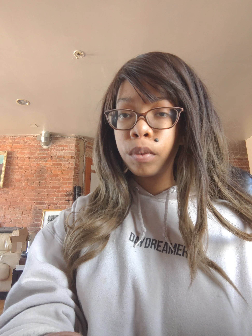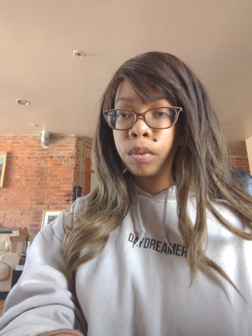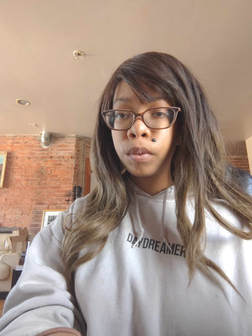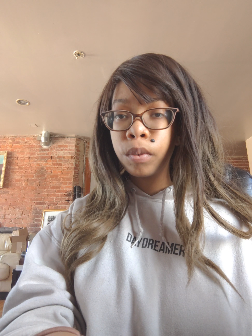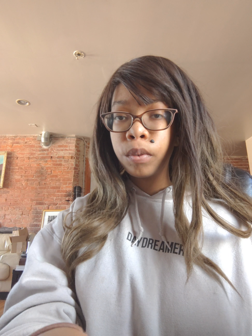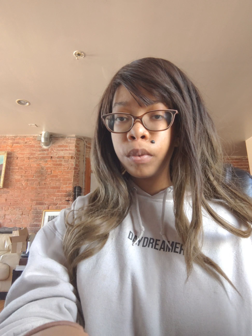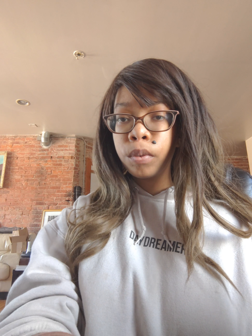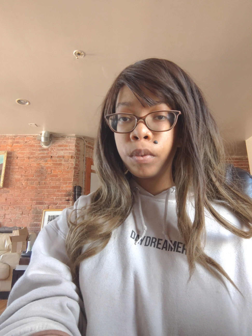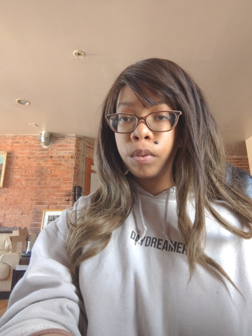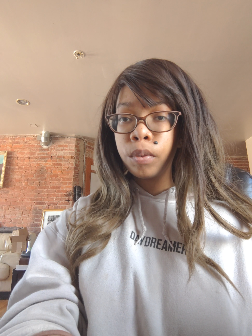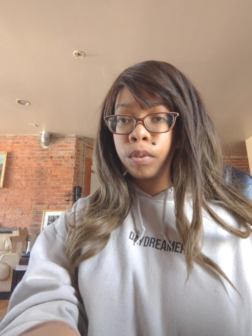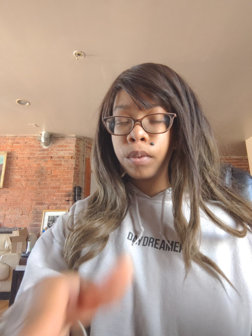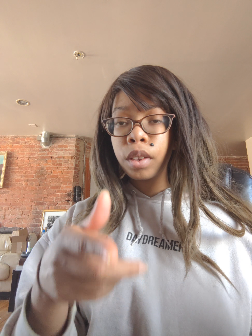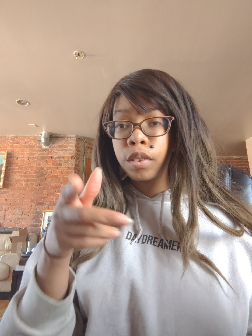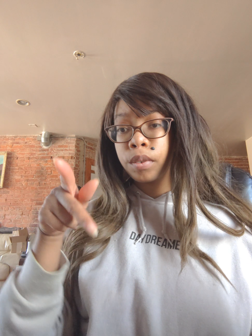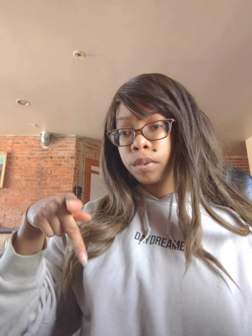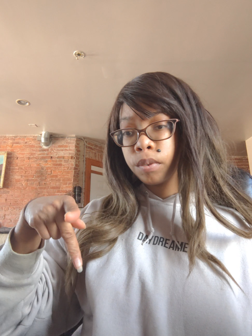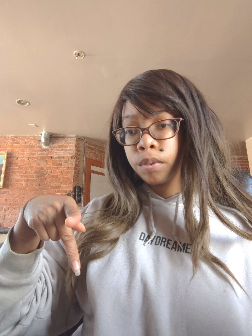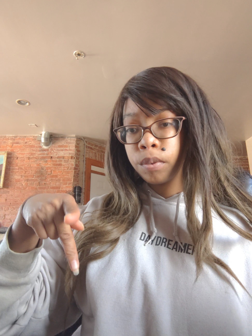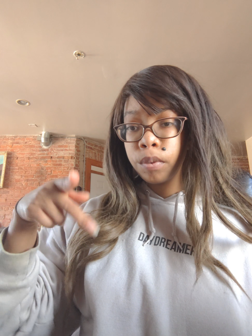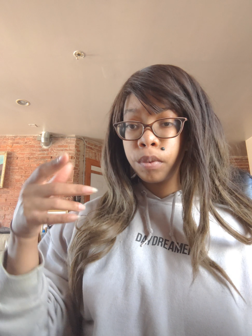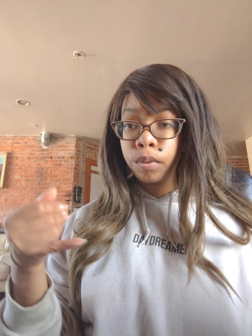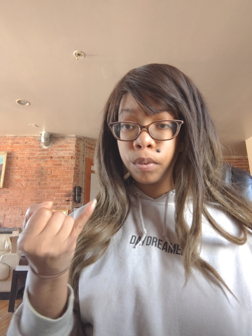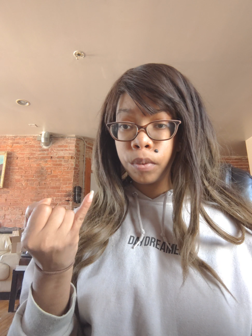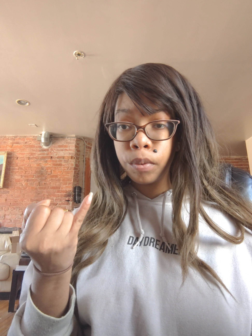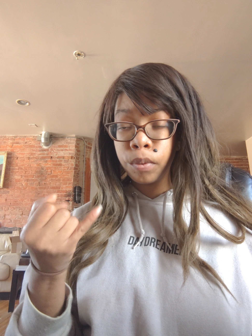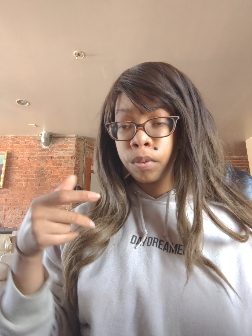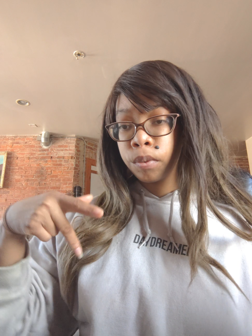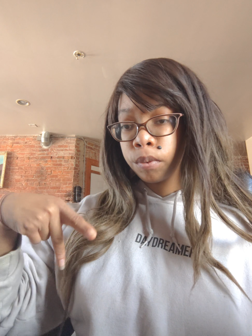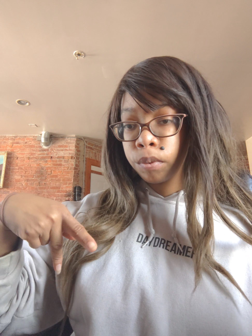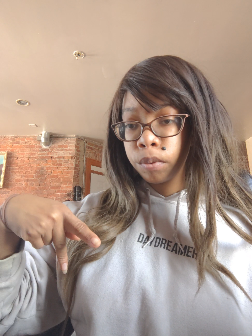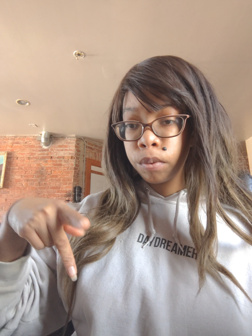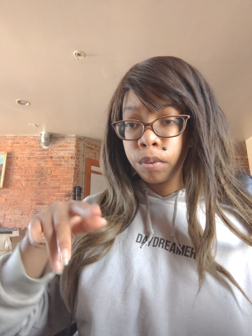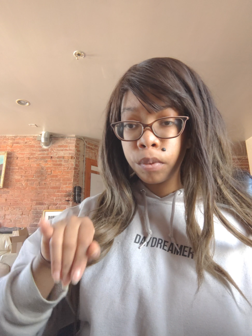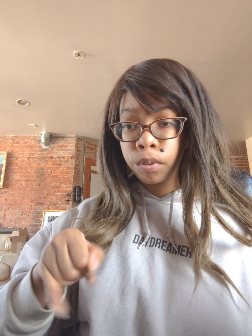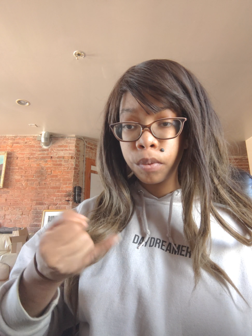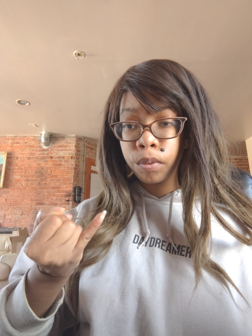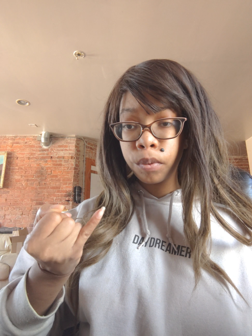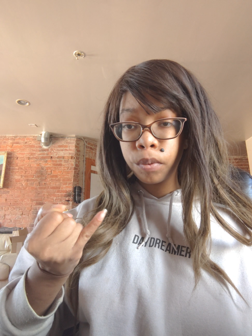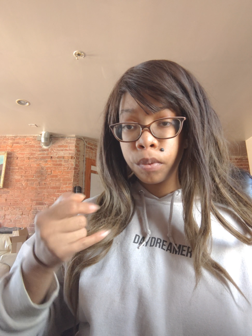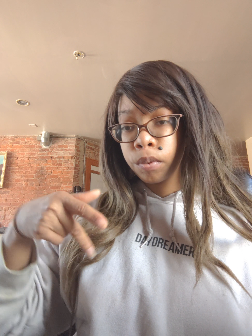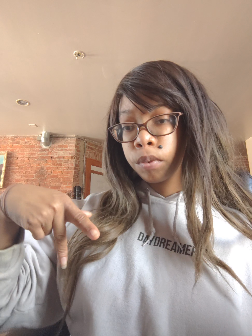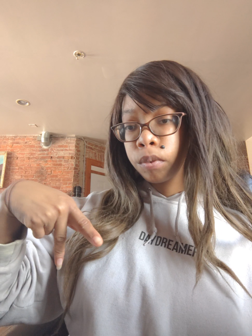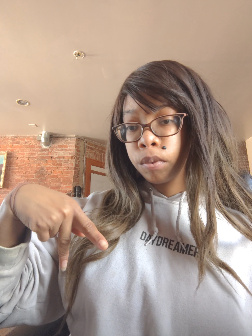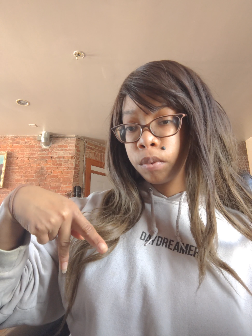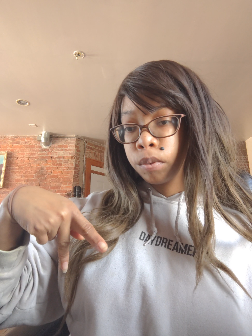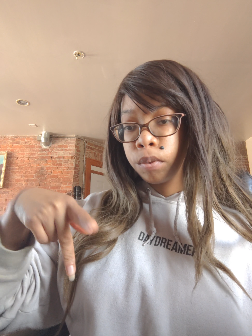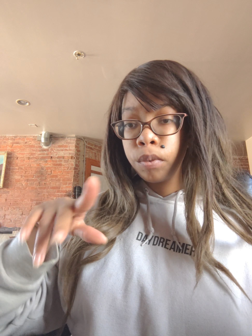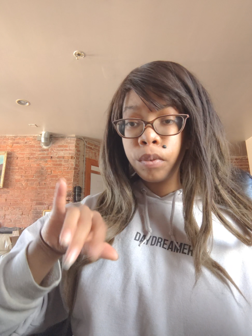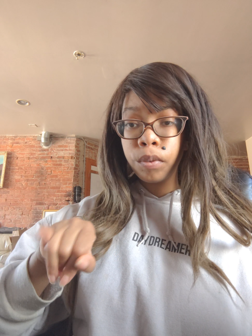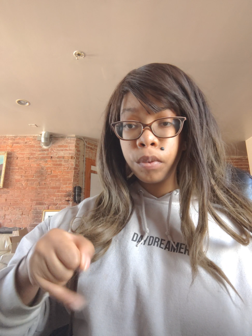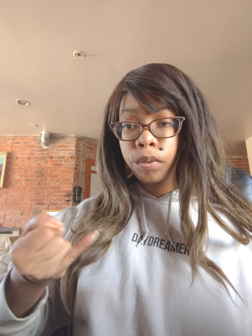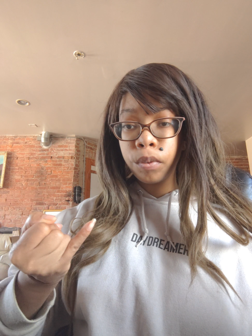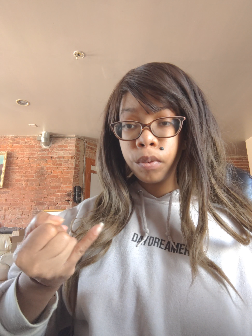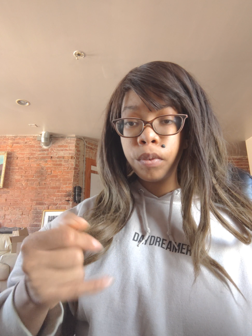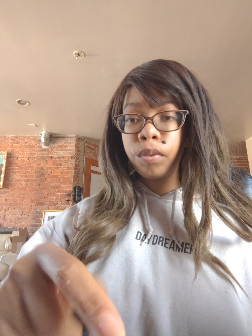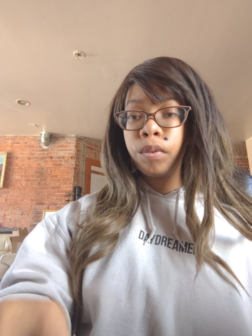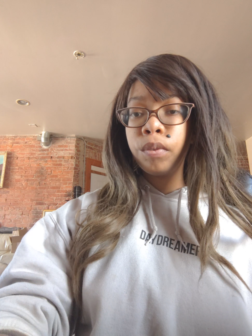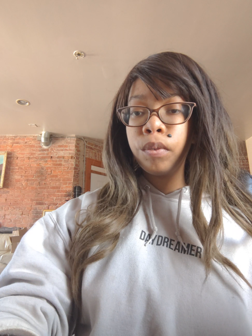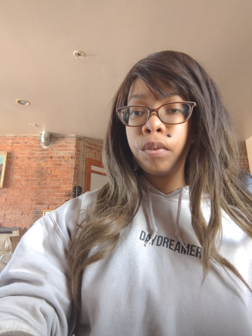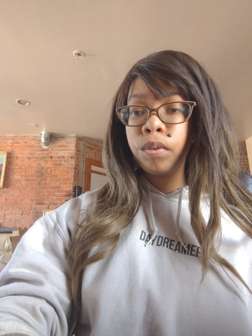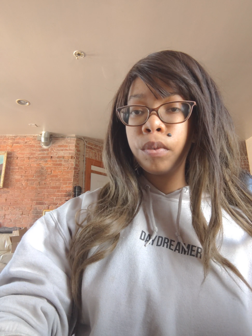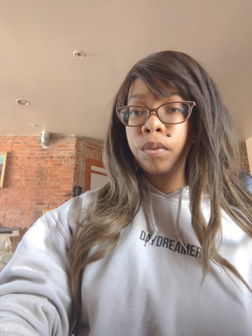pajamas